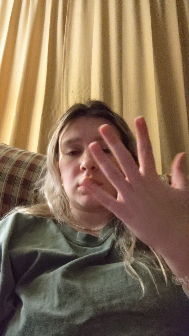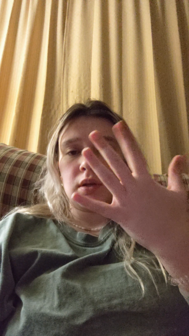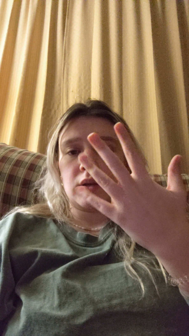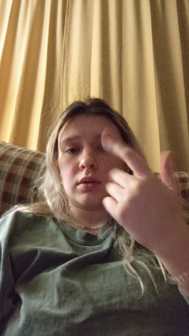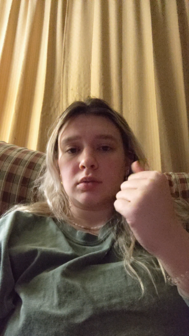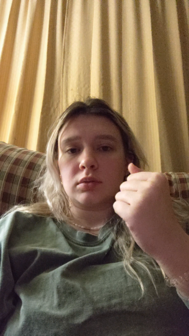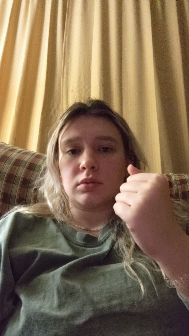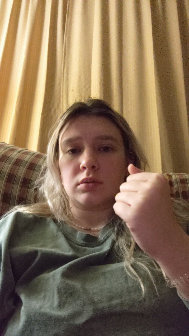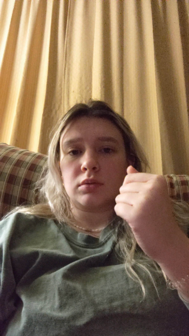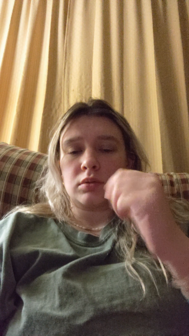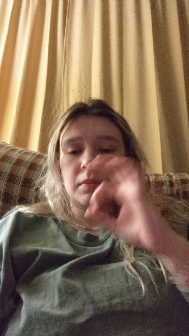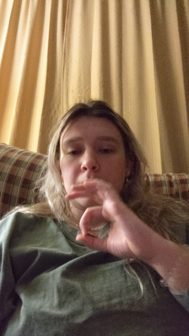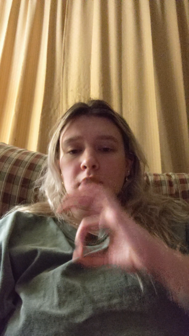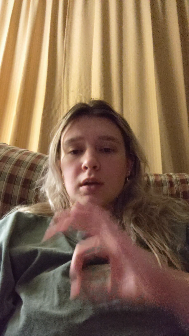button